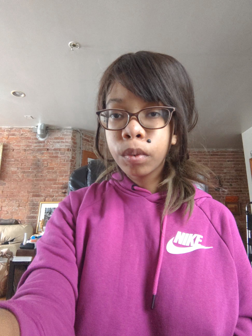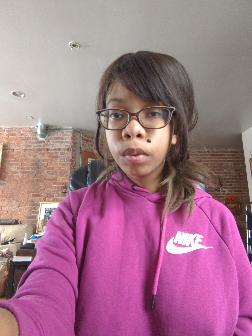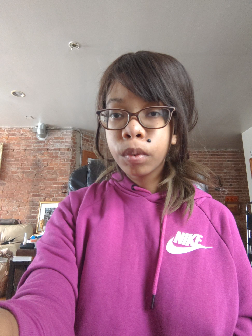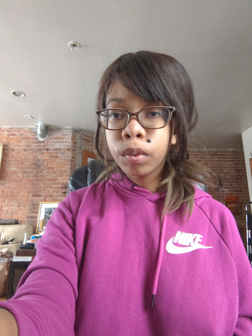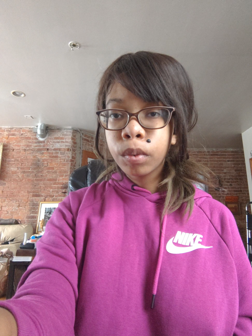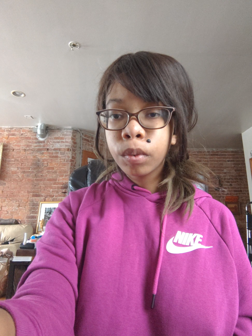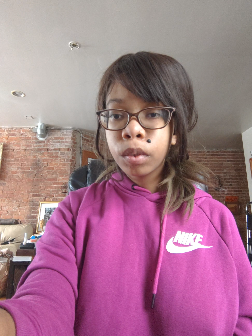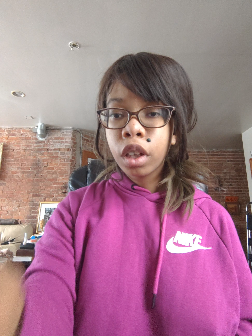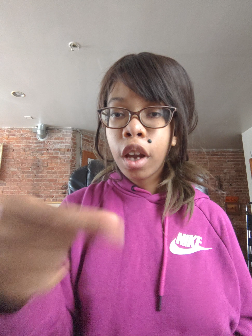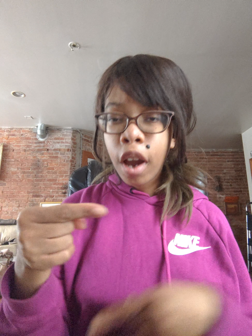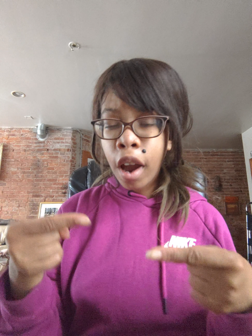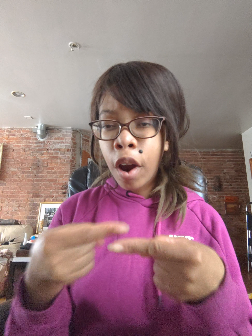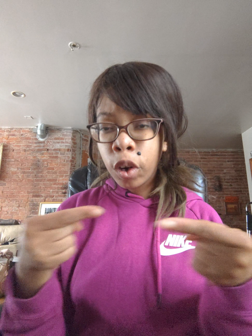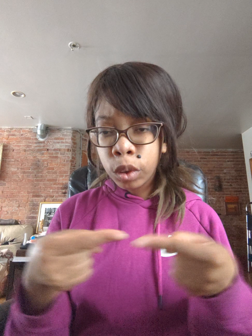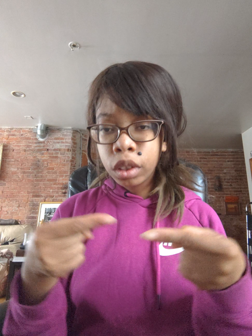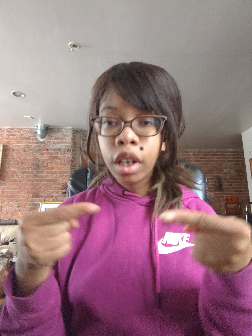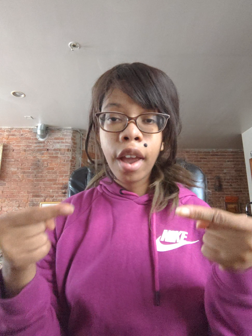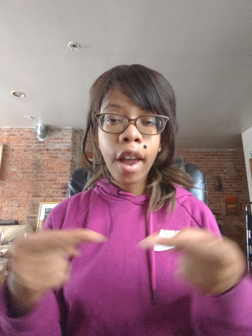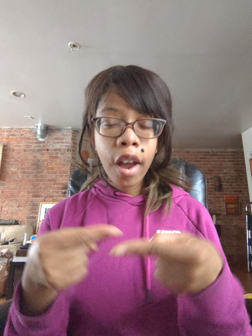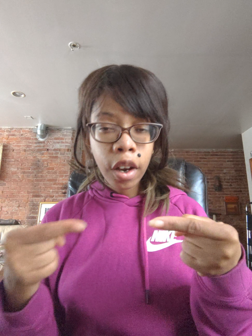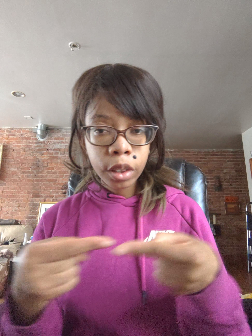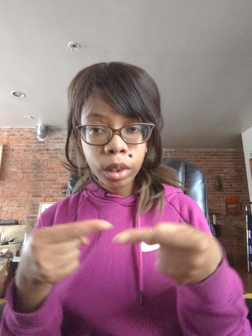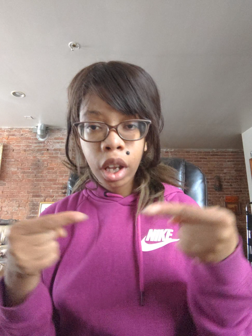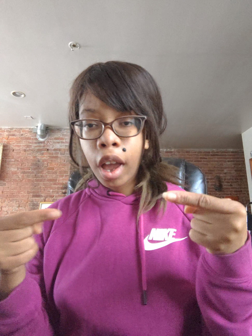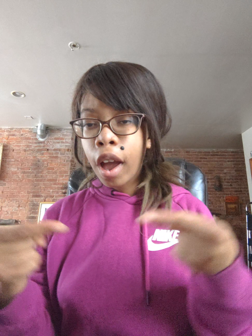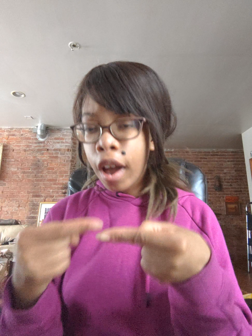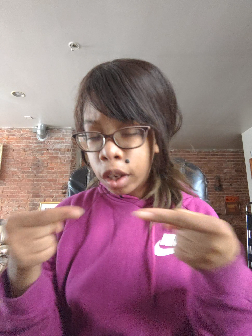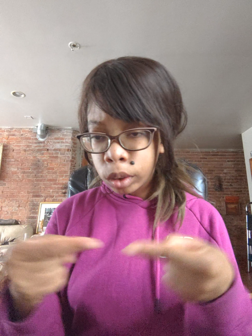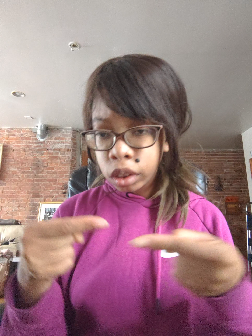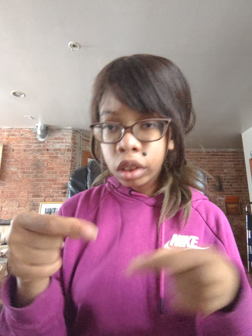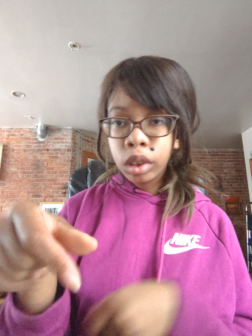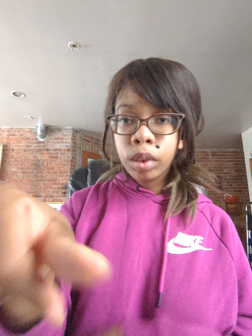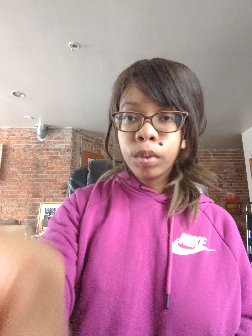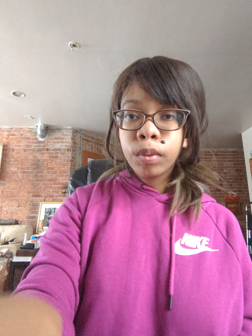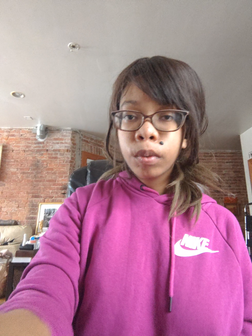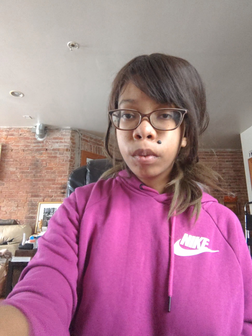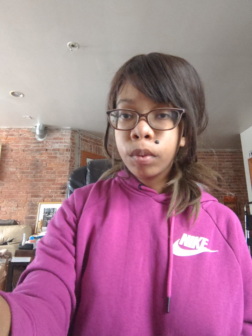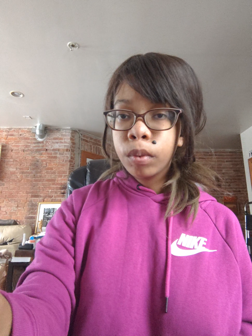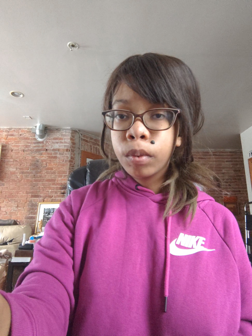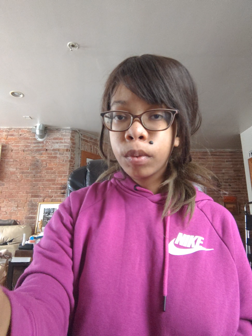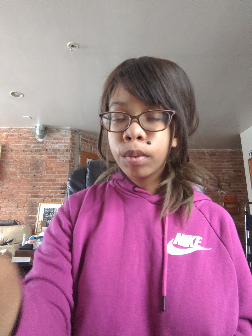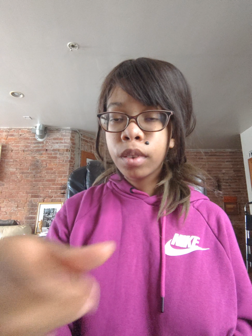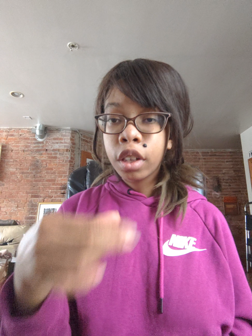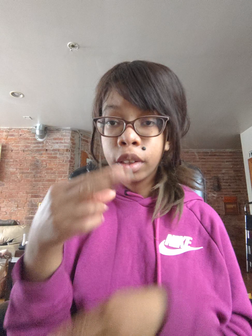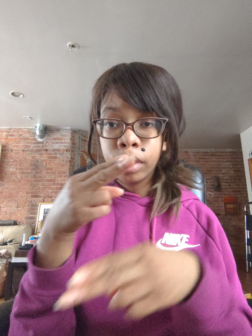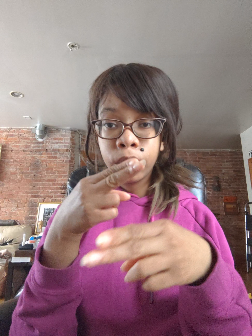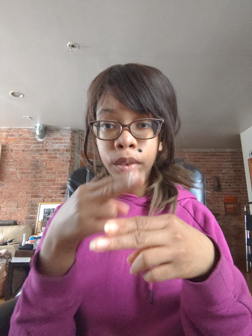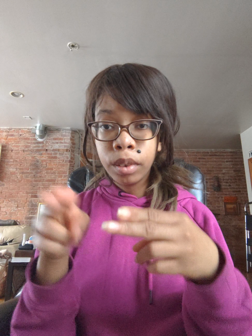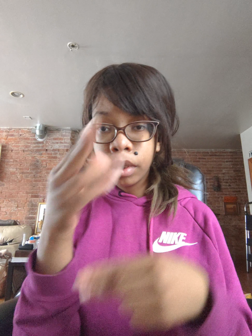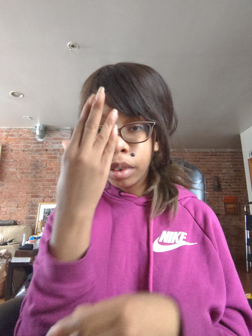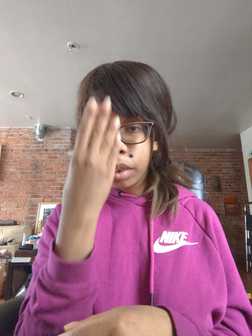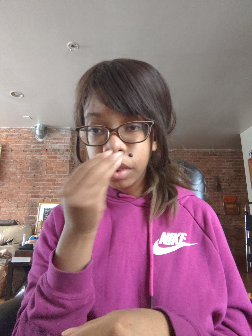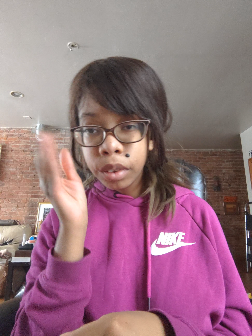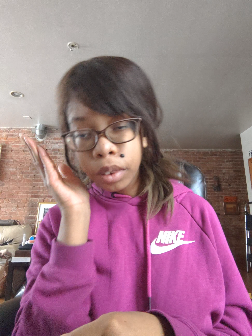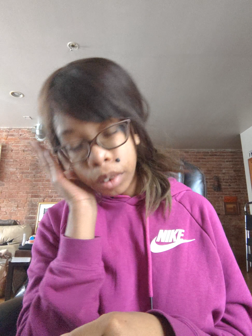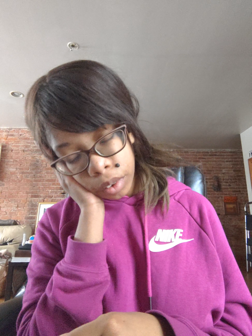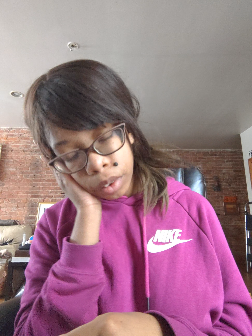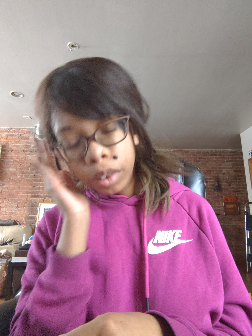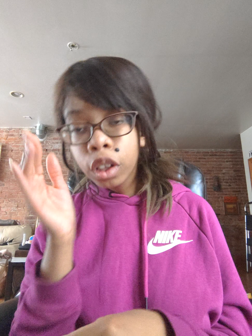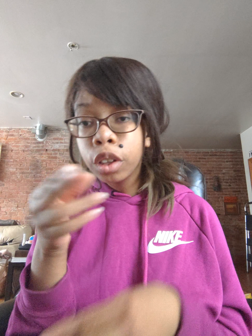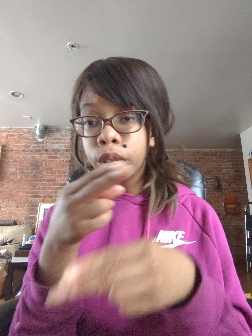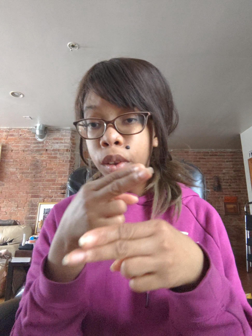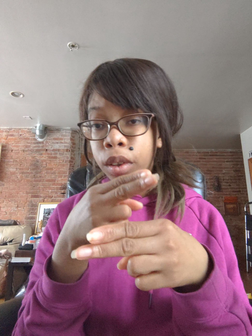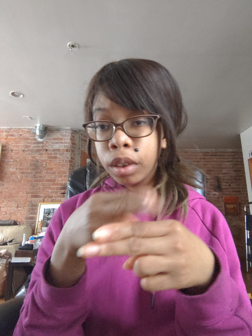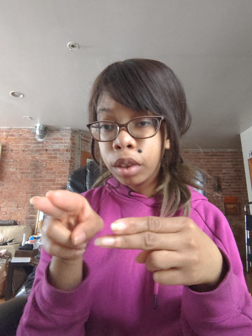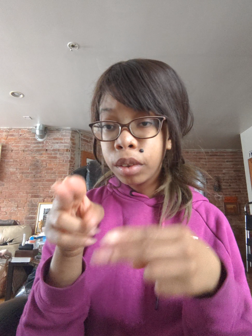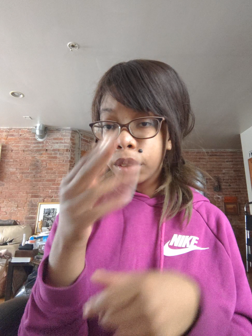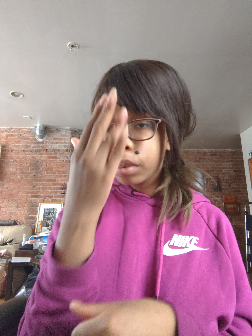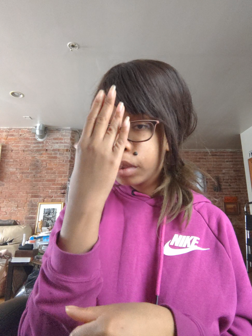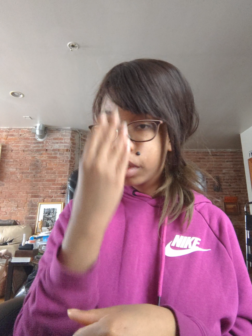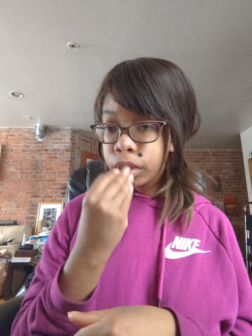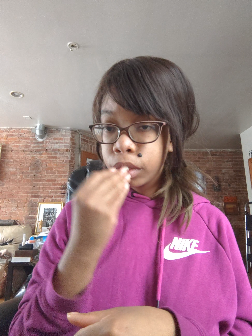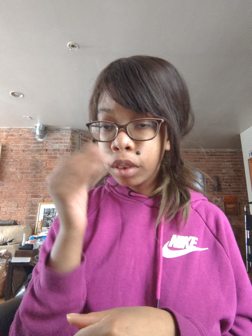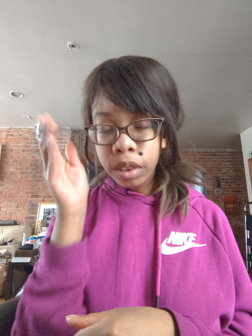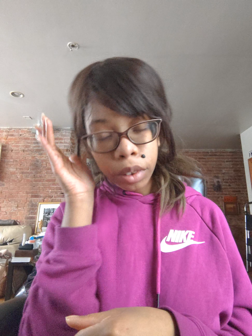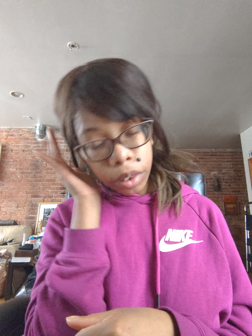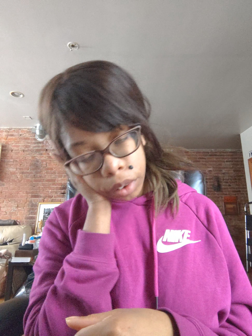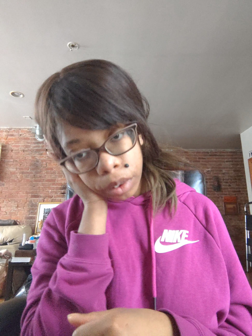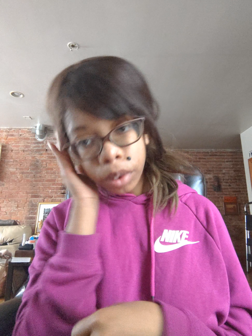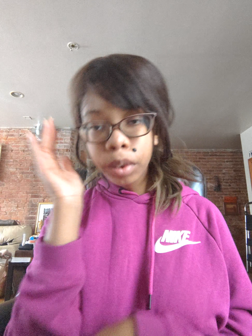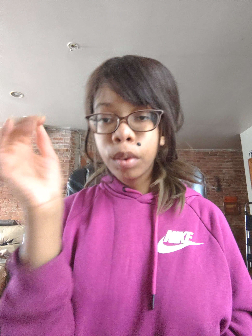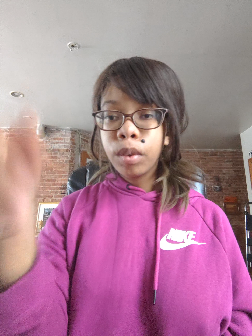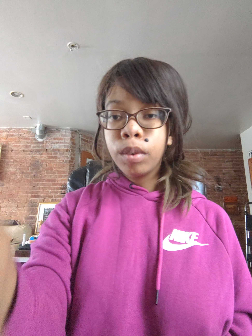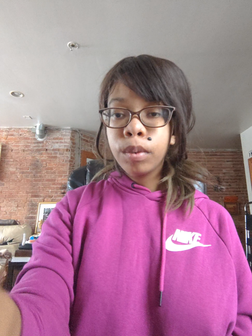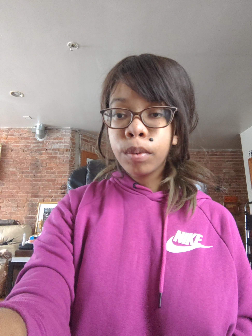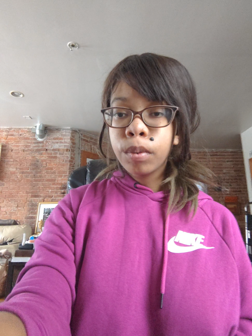nap